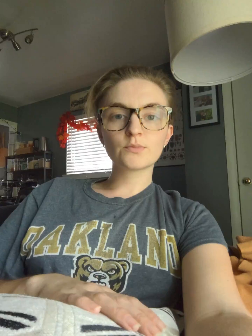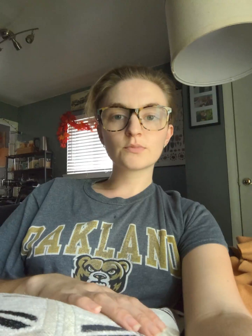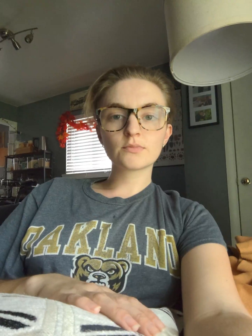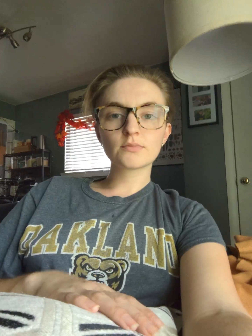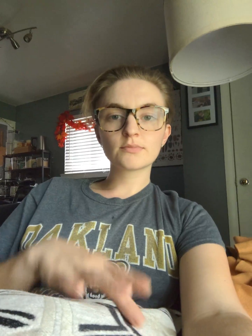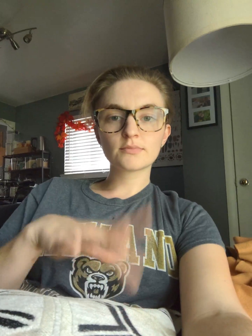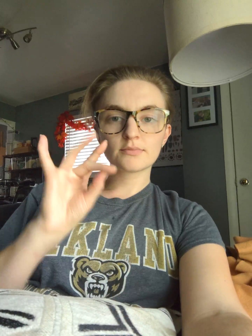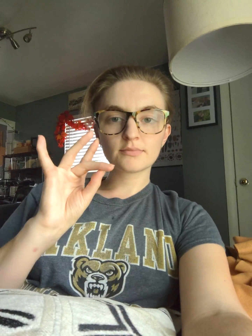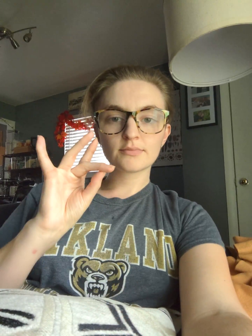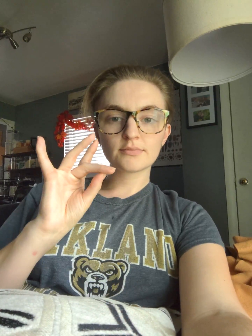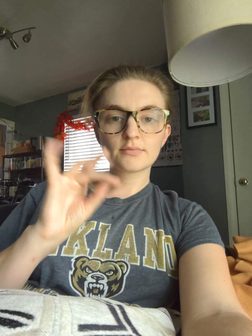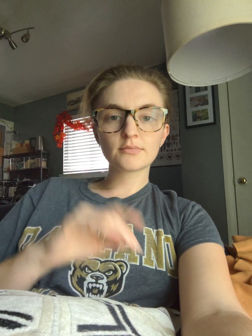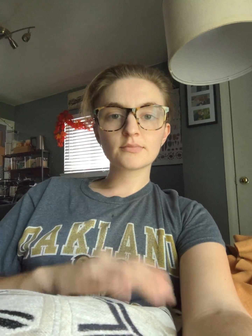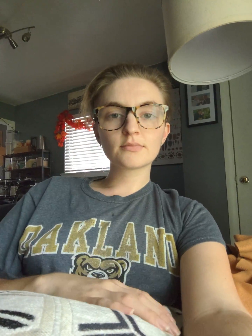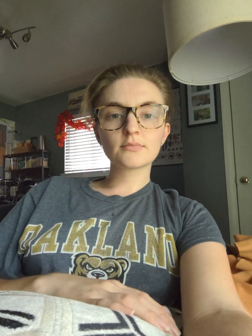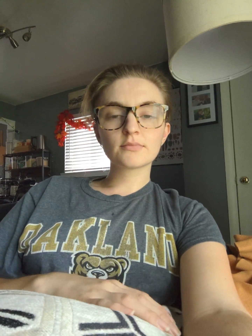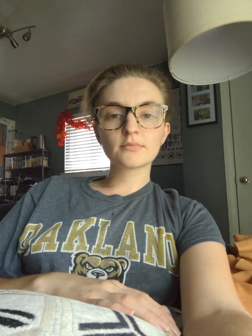pick